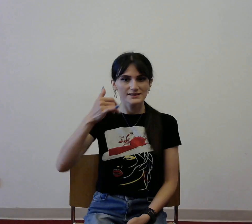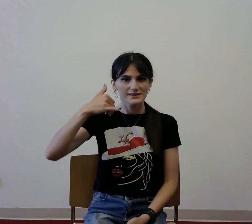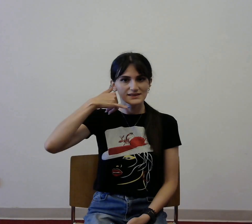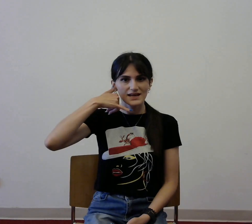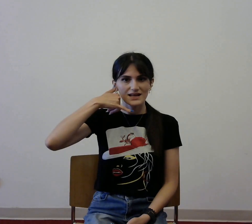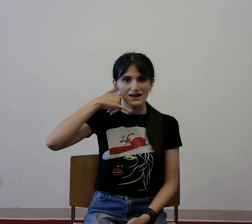telefon